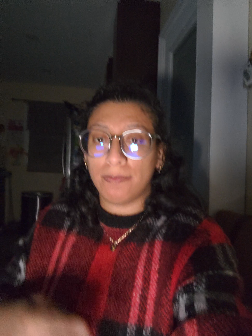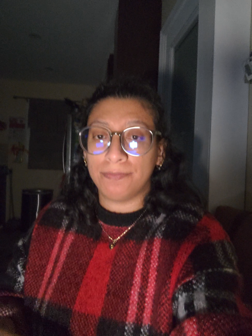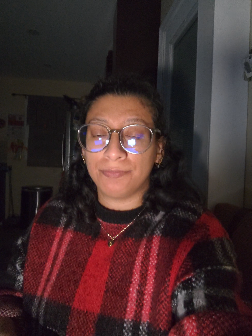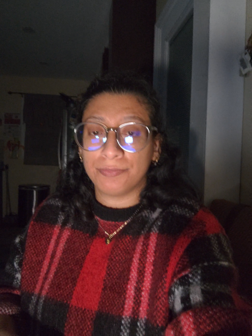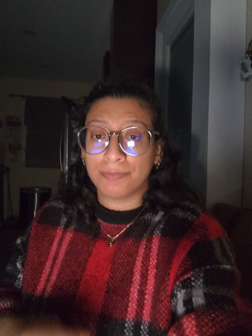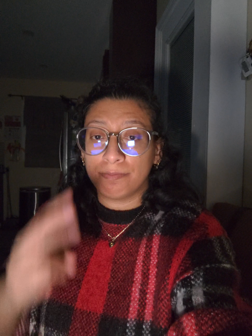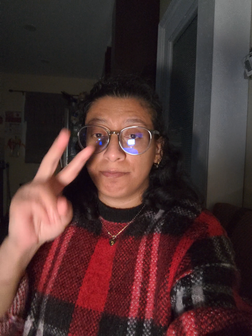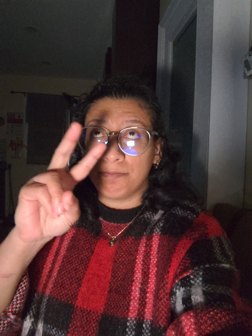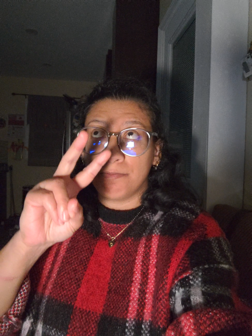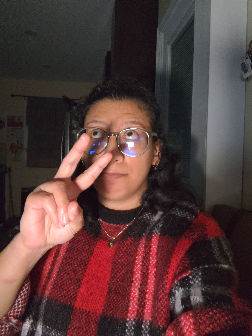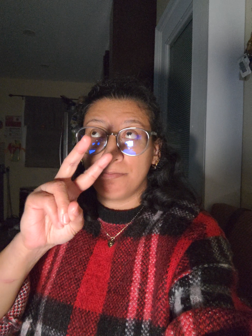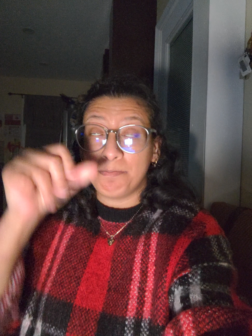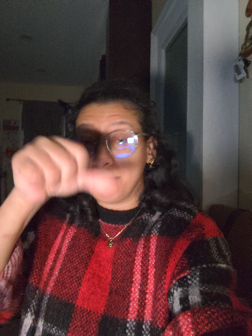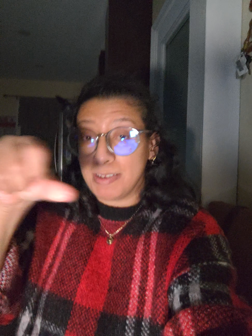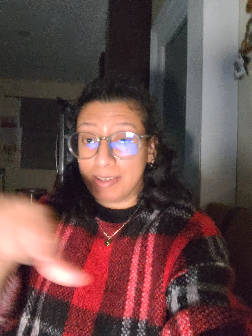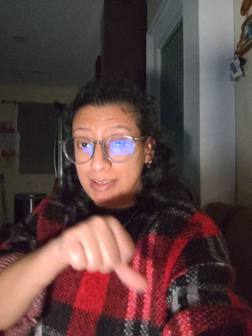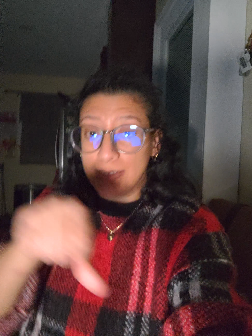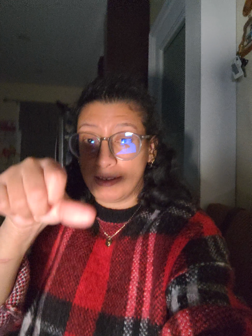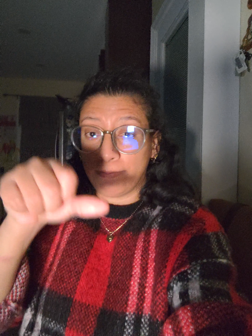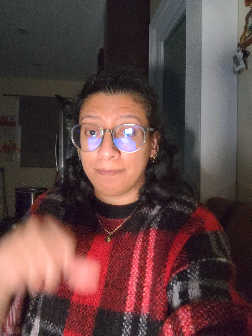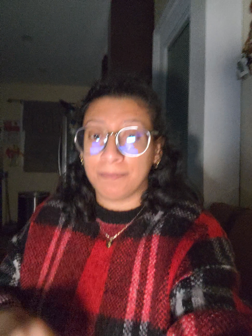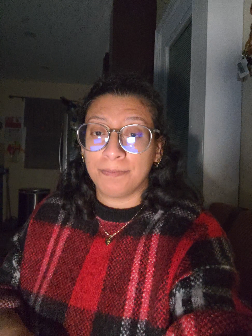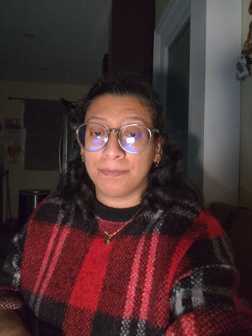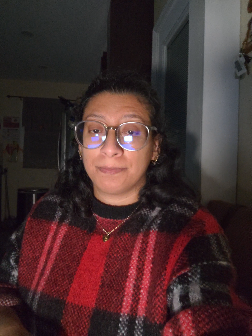puzzle